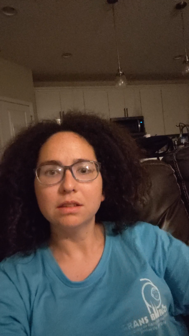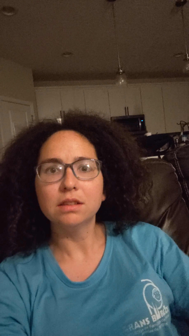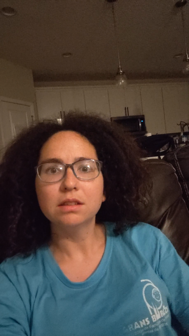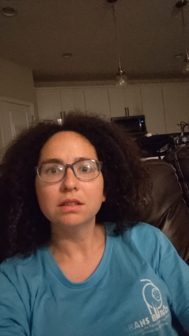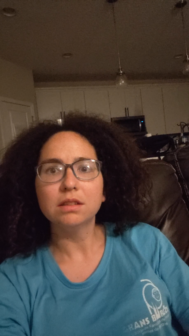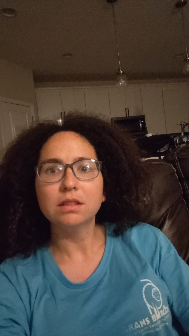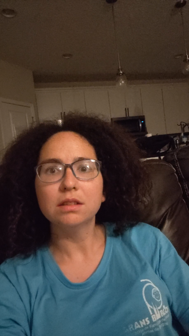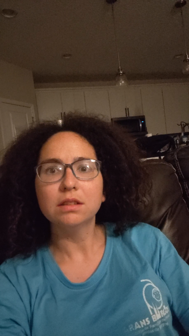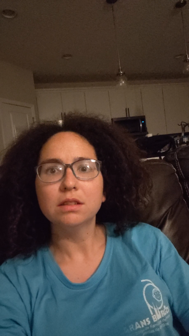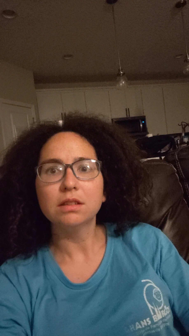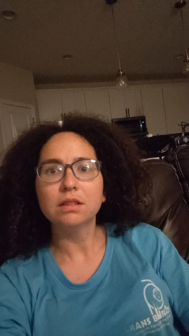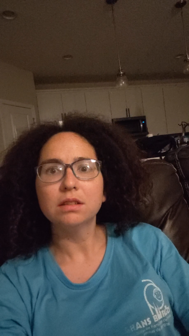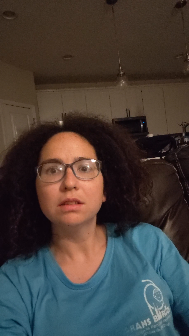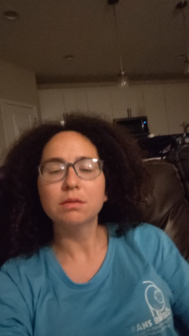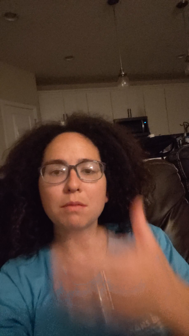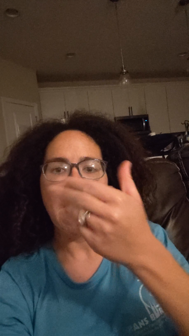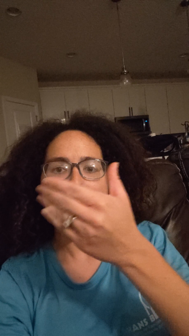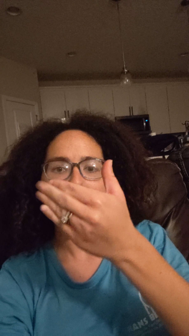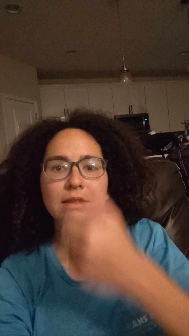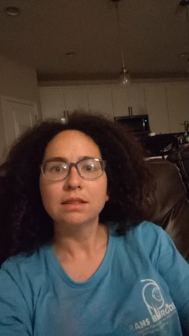butterfly